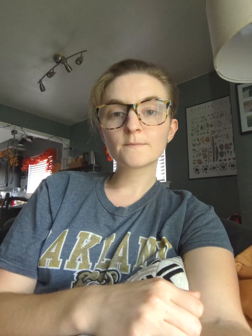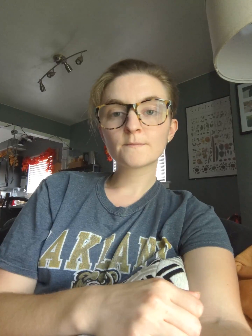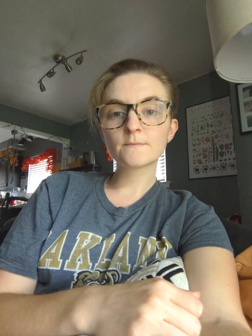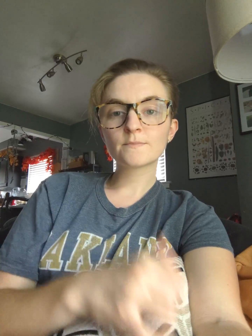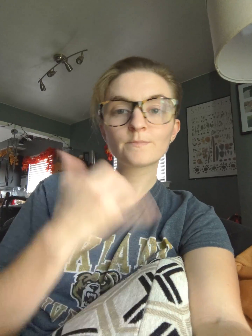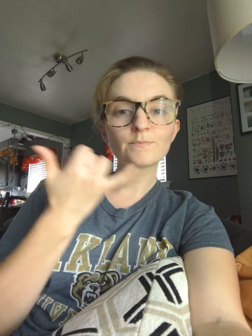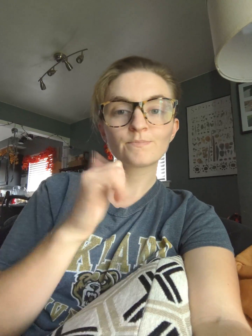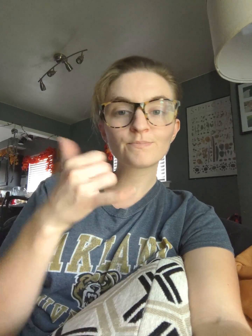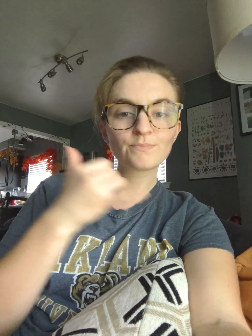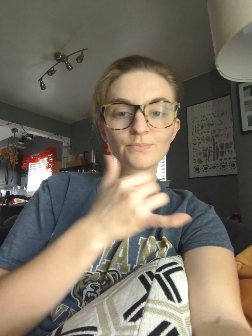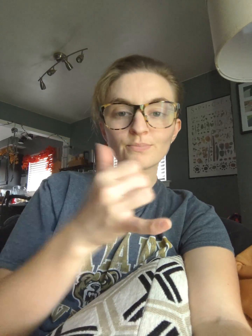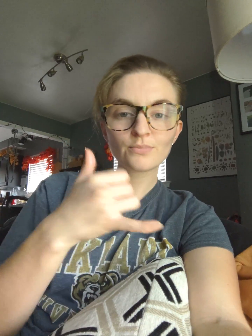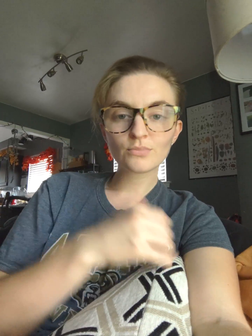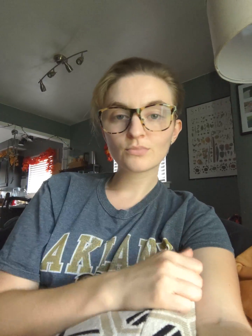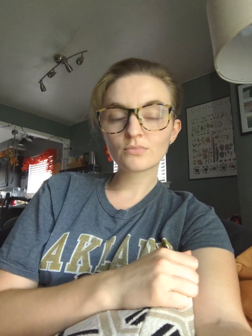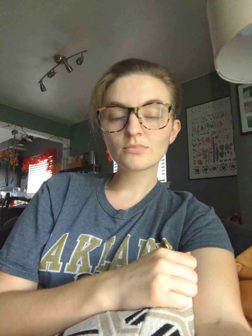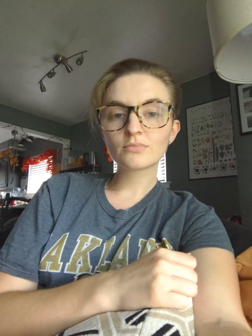play